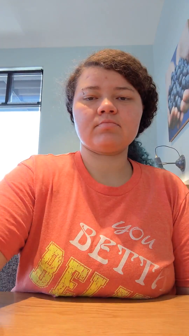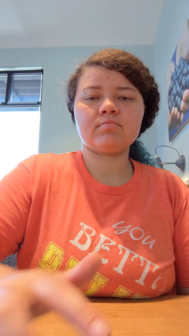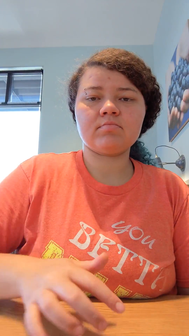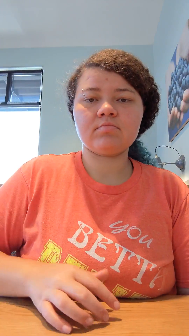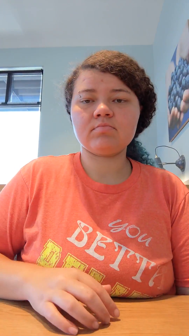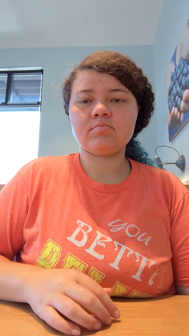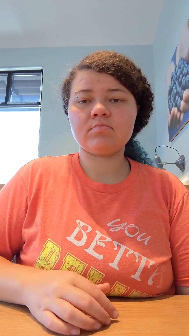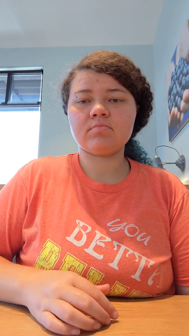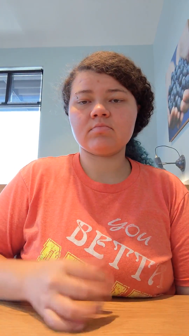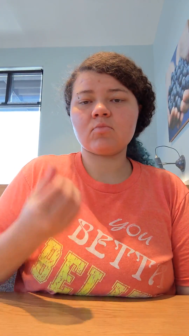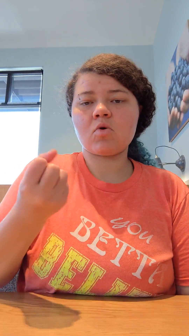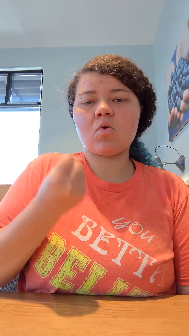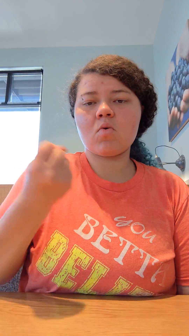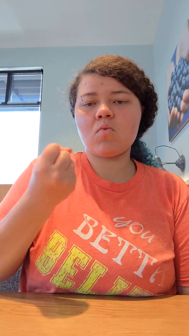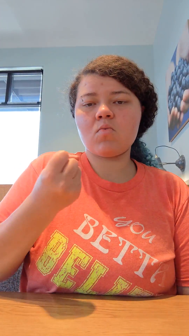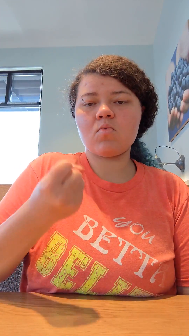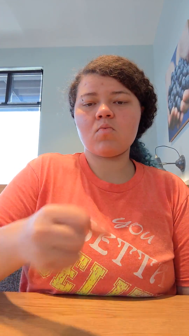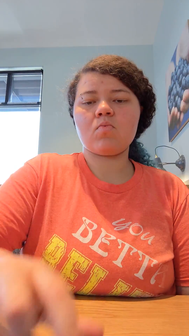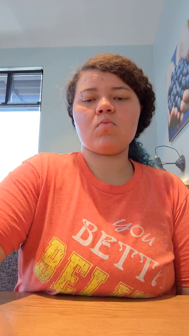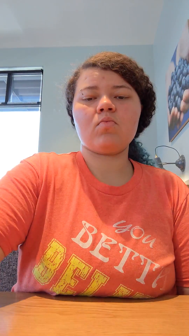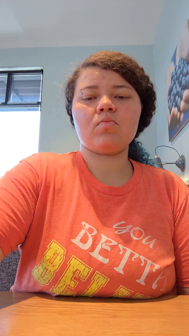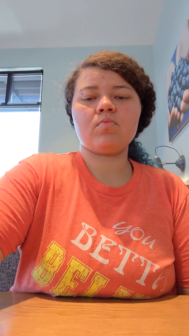hold